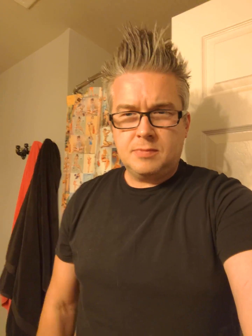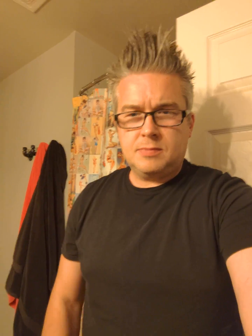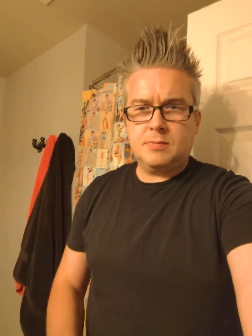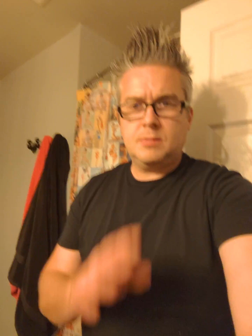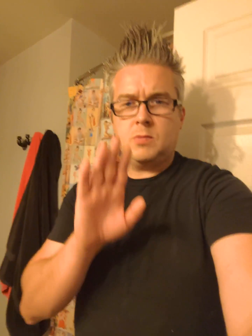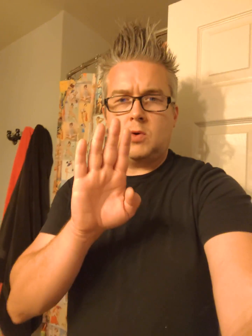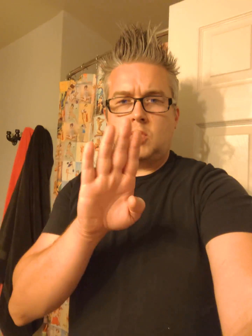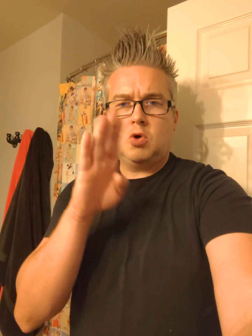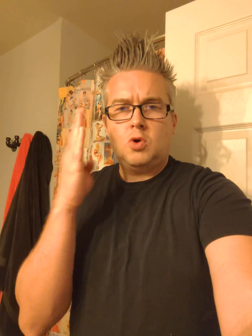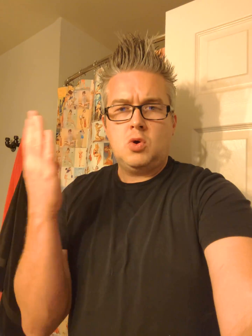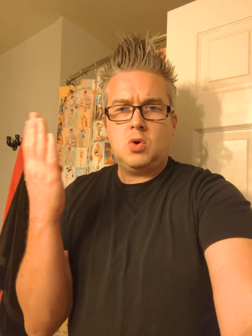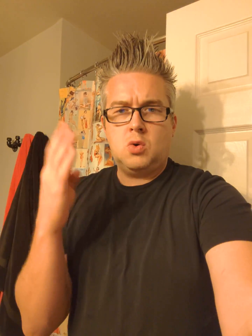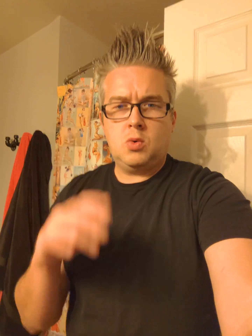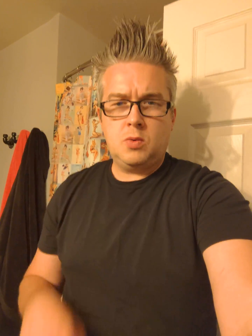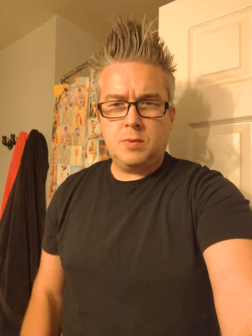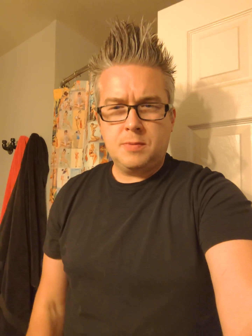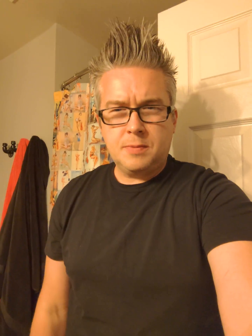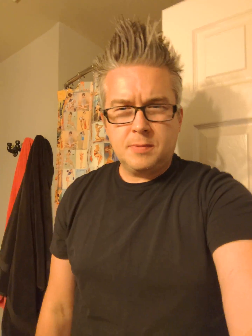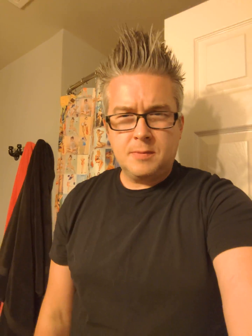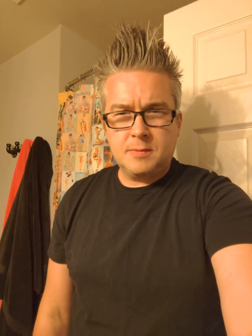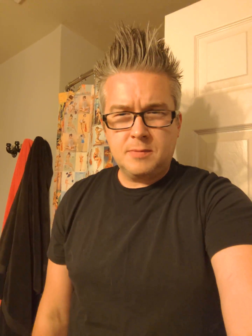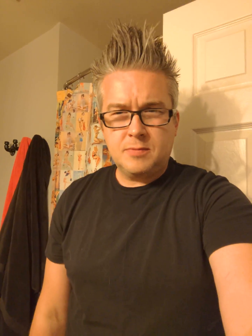door